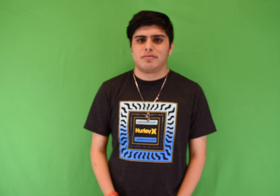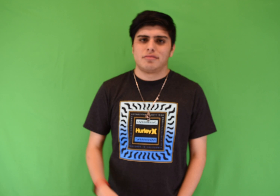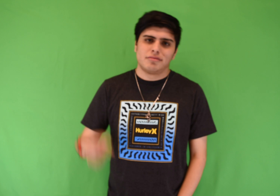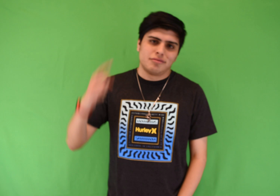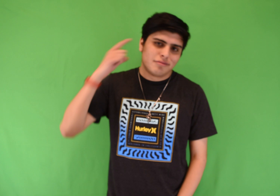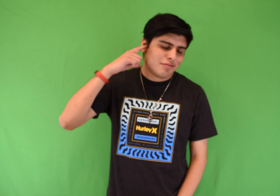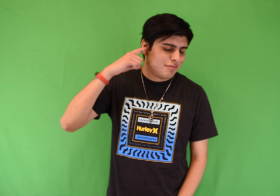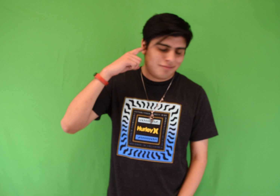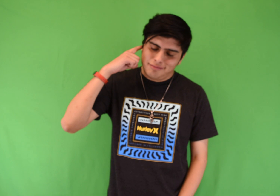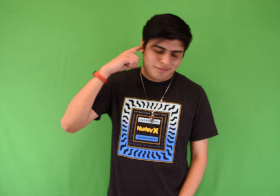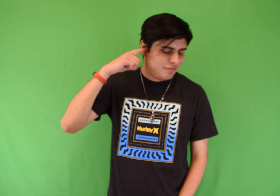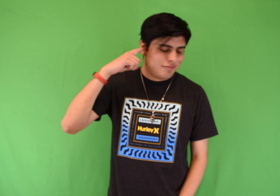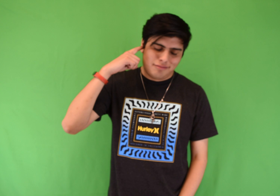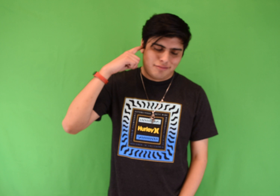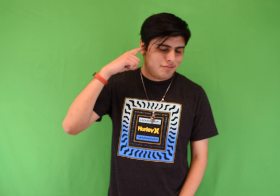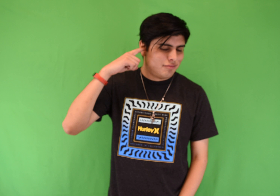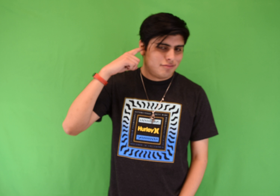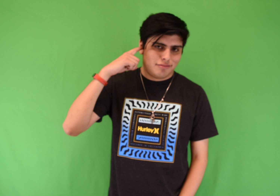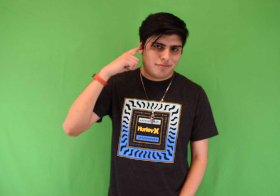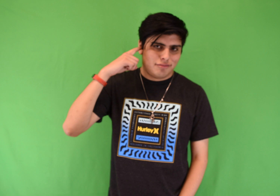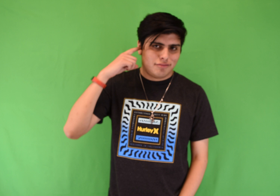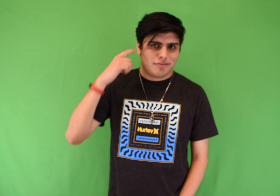no escuchar